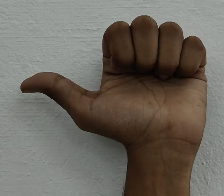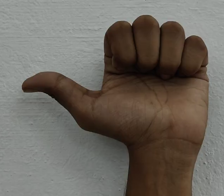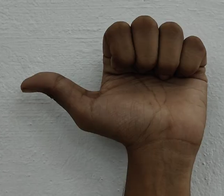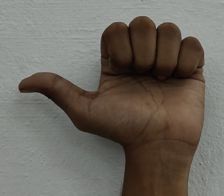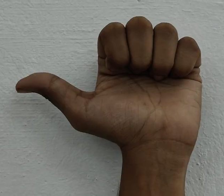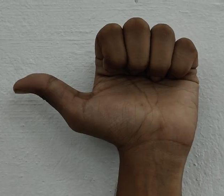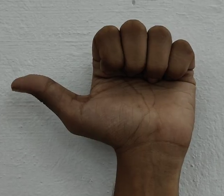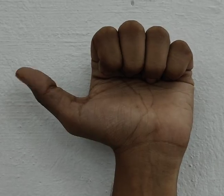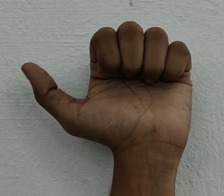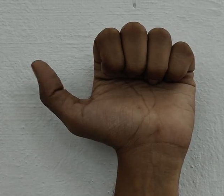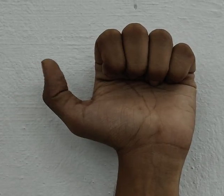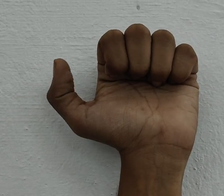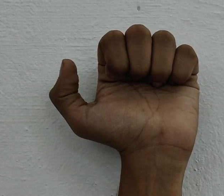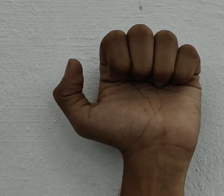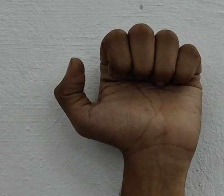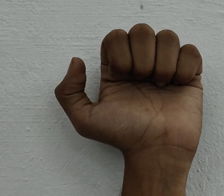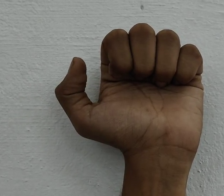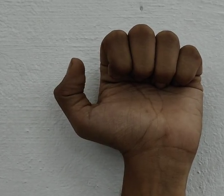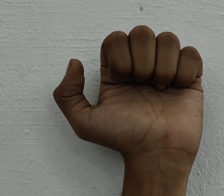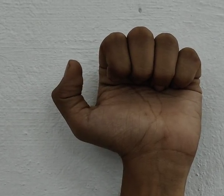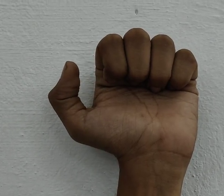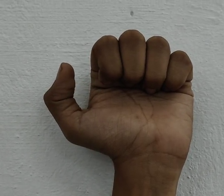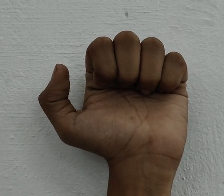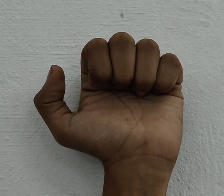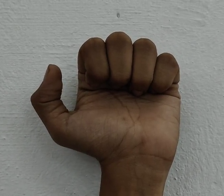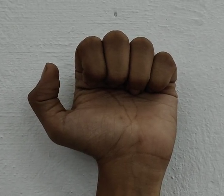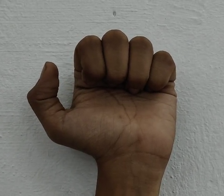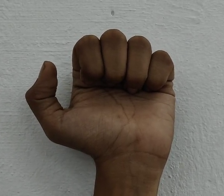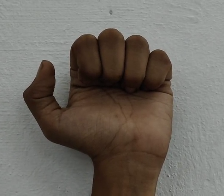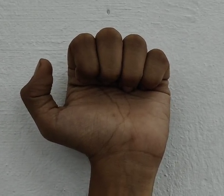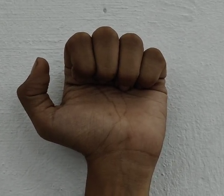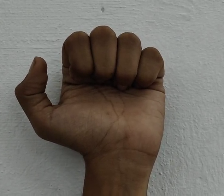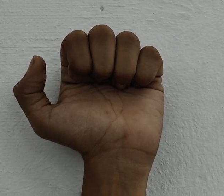ഏ